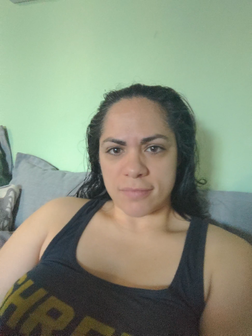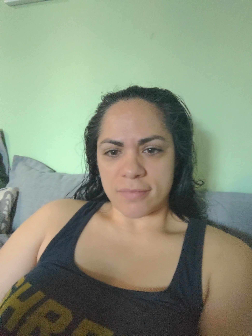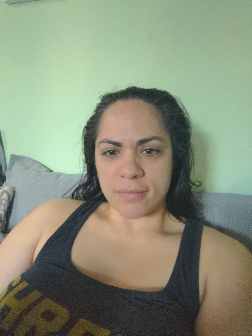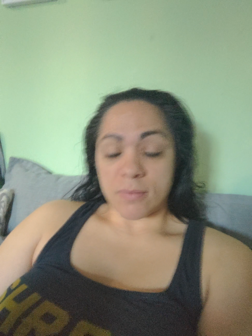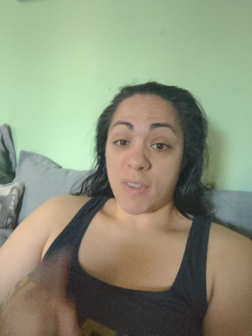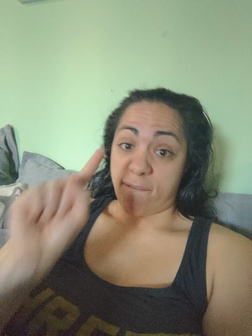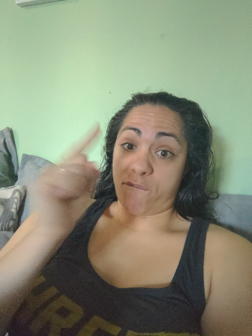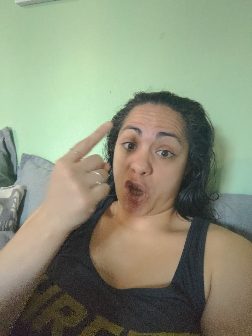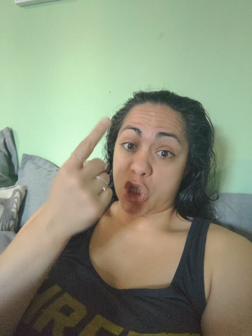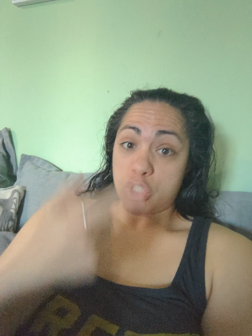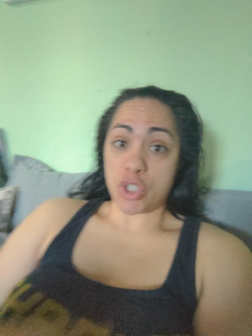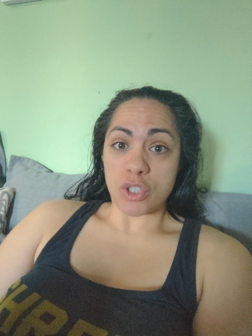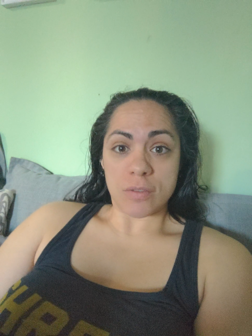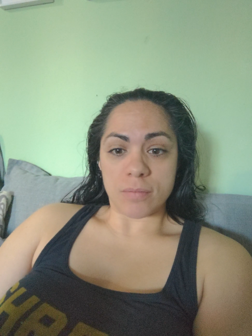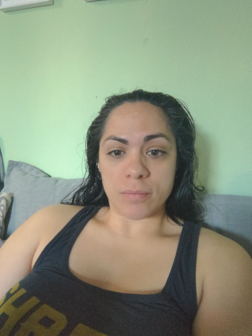first